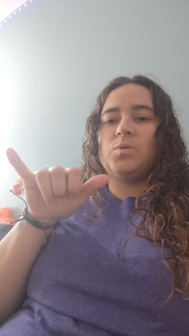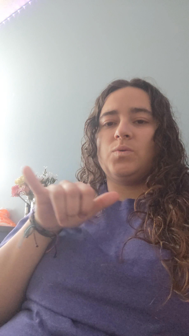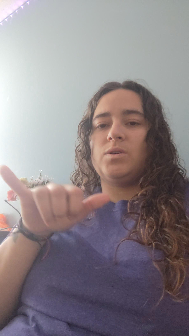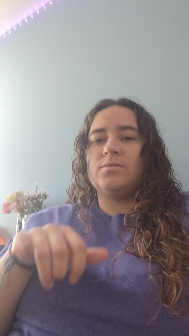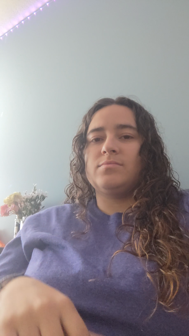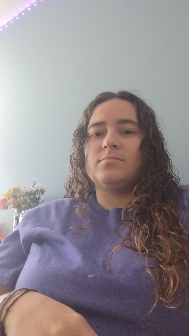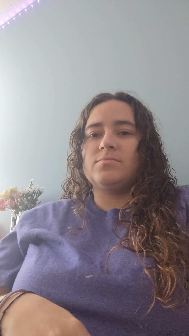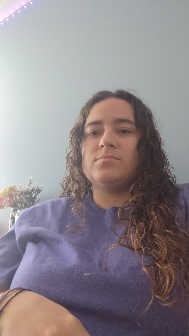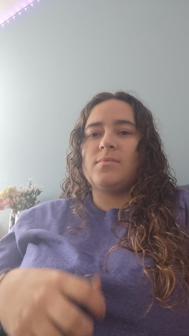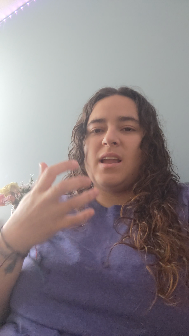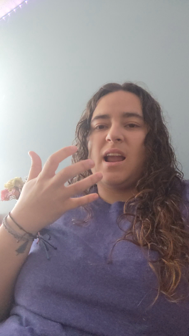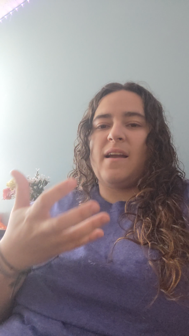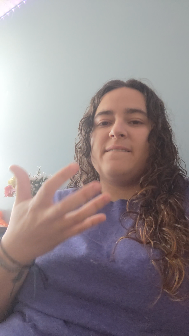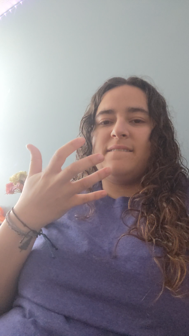heavy